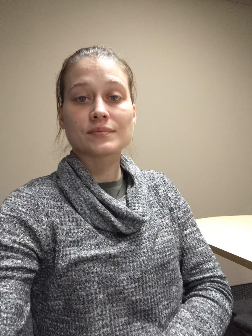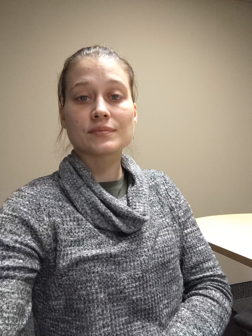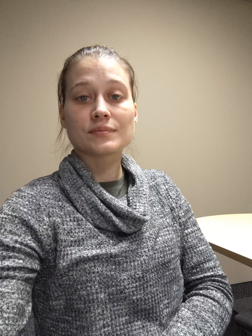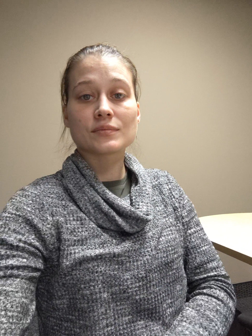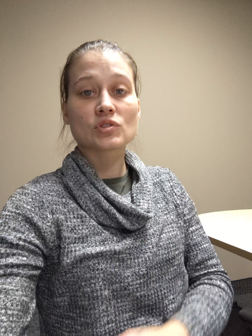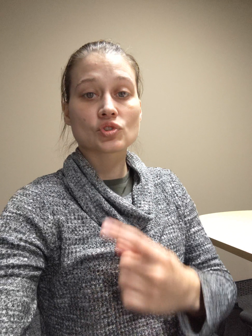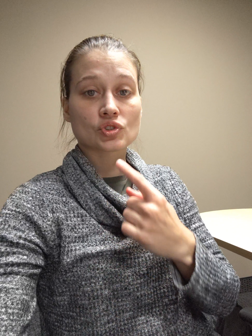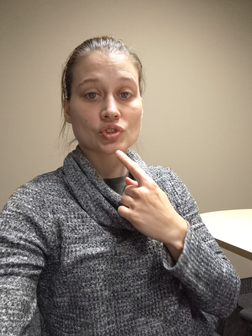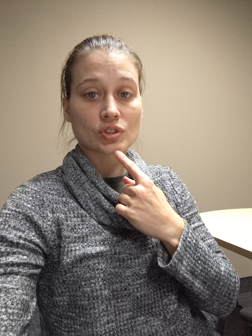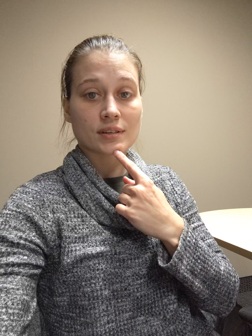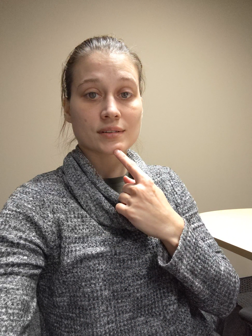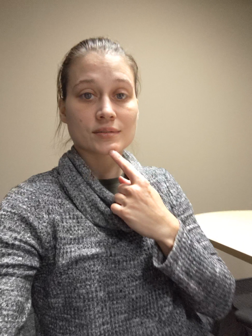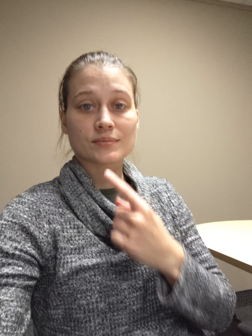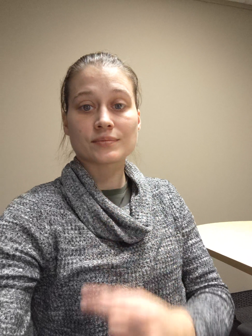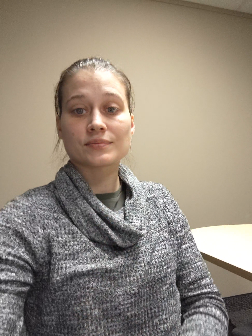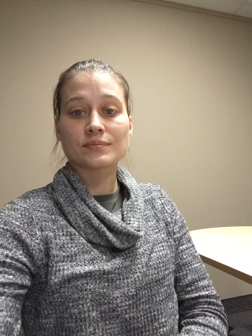chin